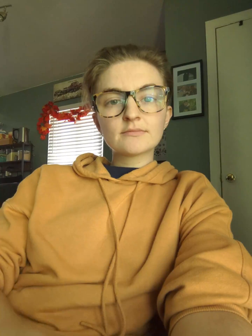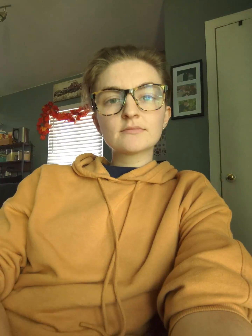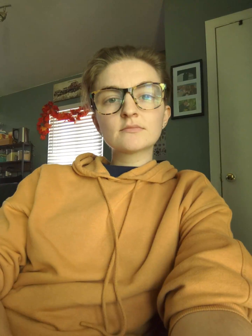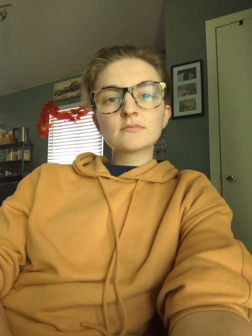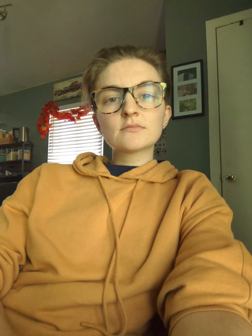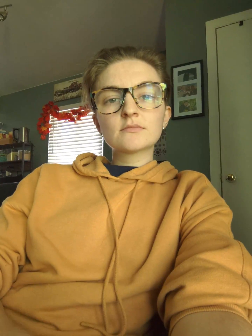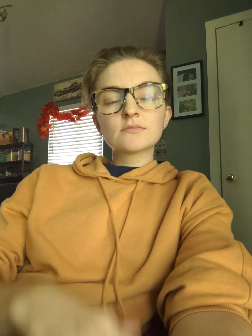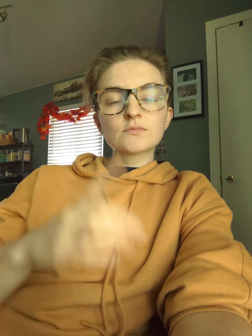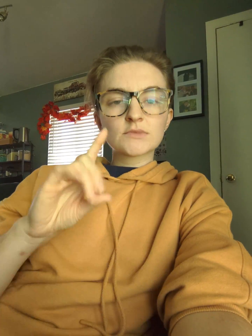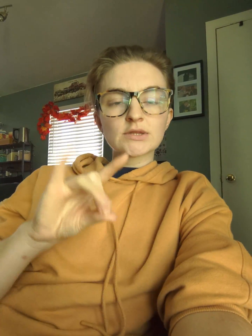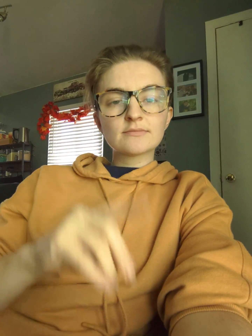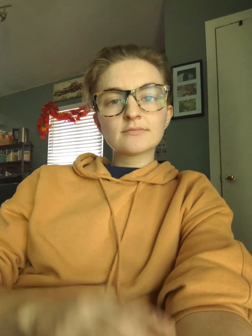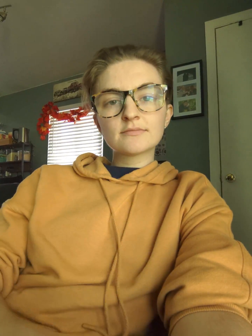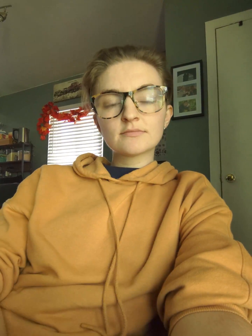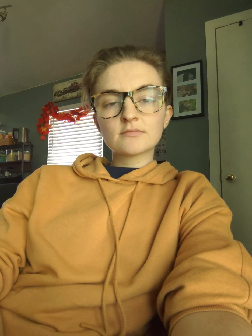did